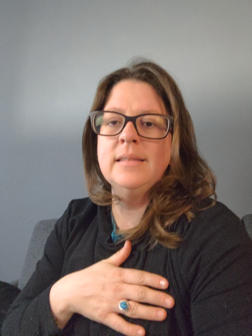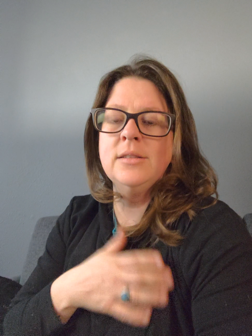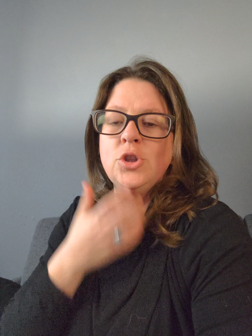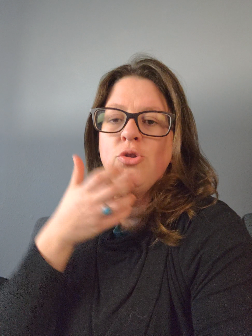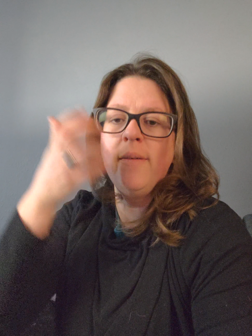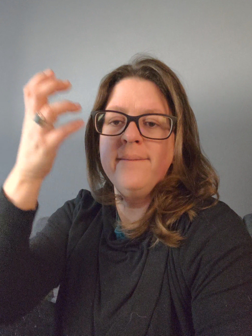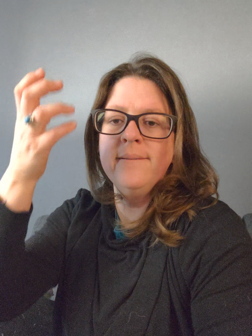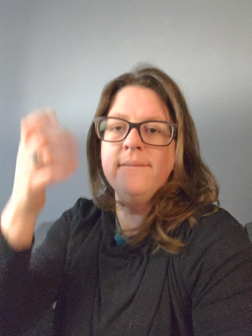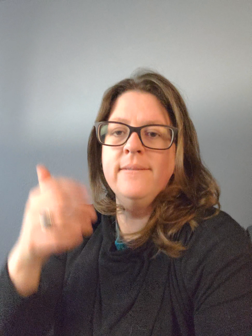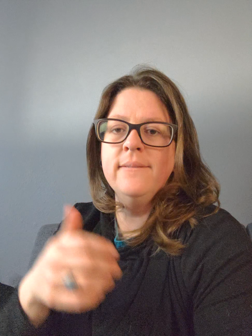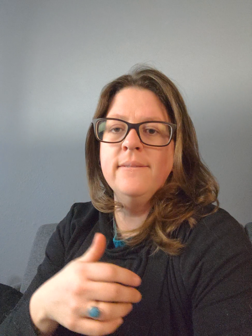giraffe